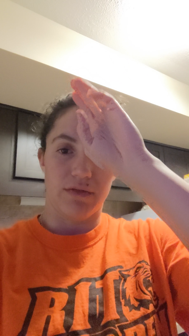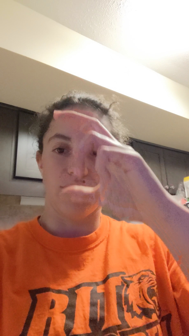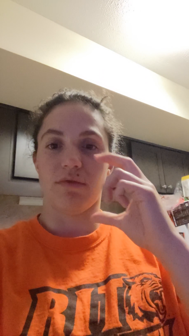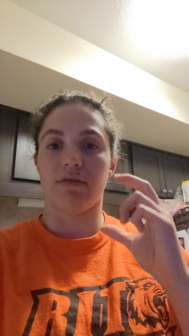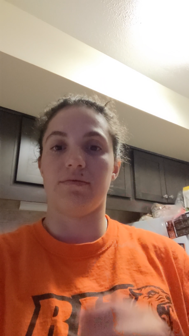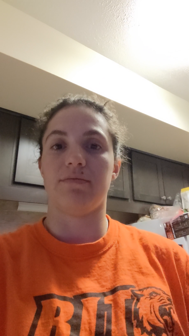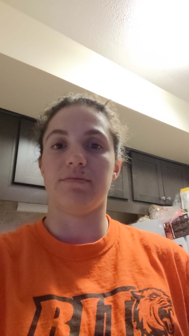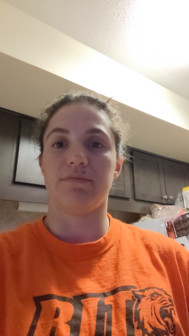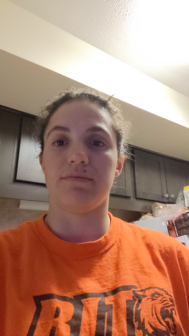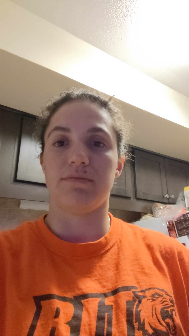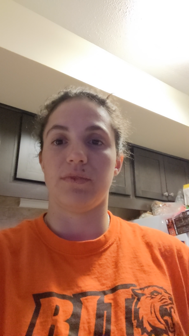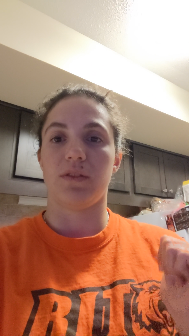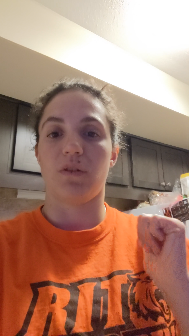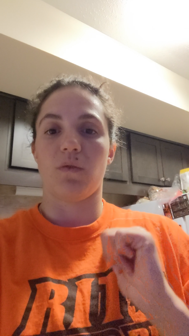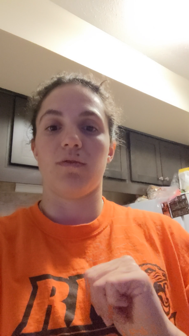coats